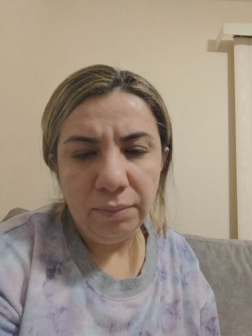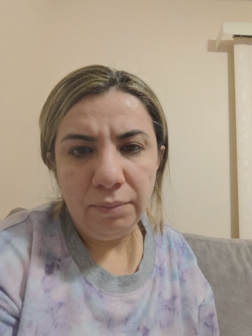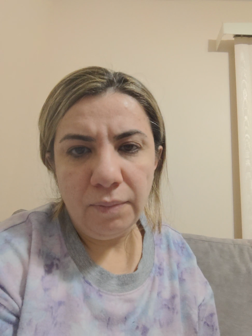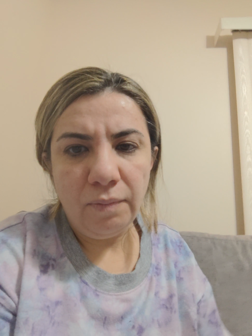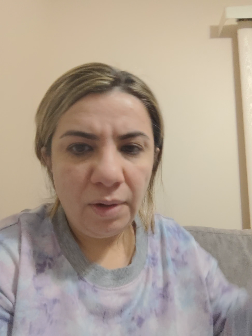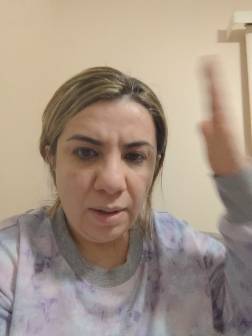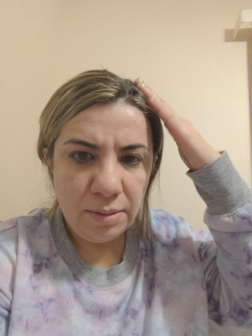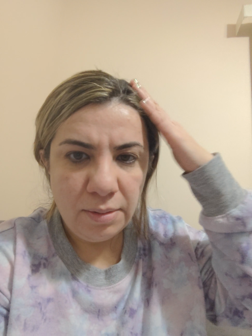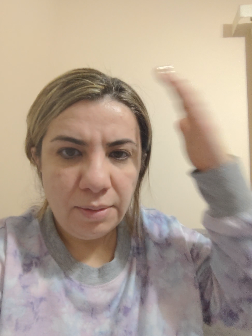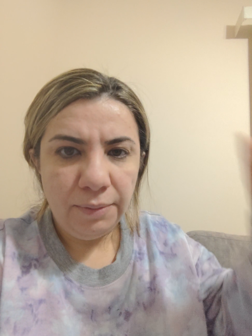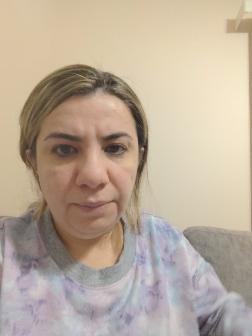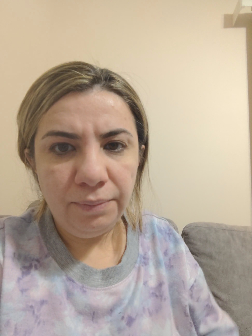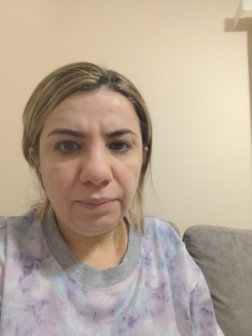hat